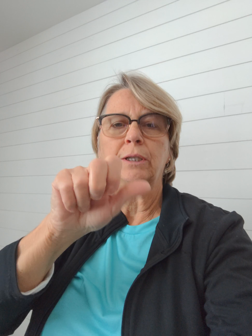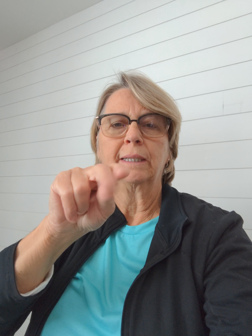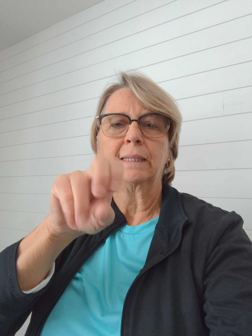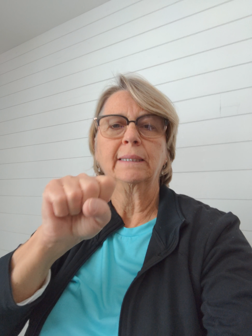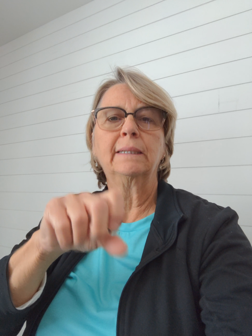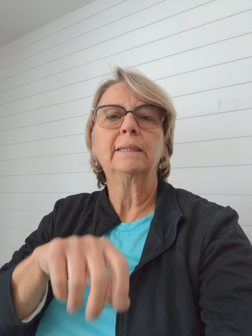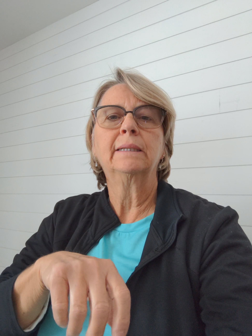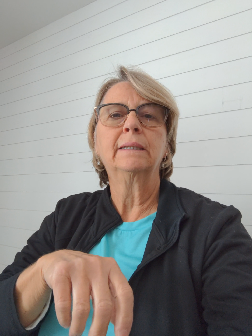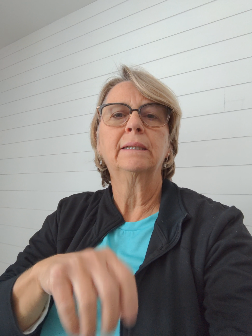jeans